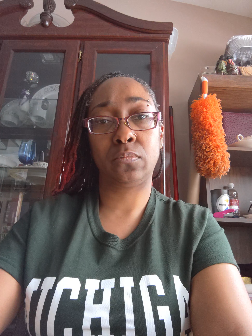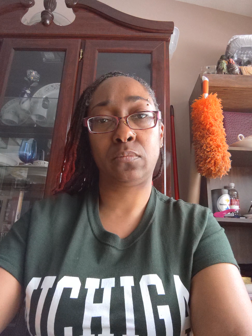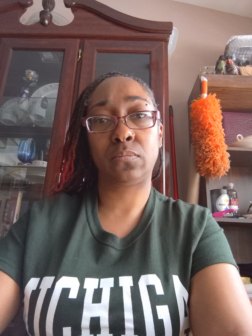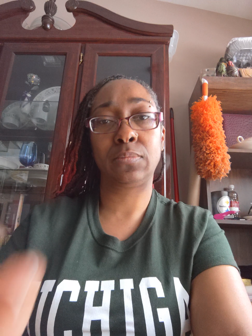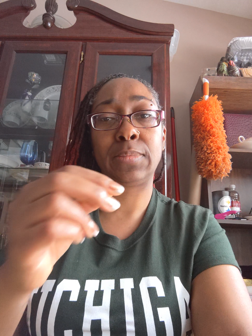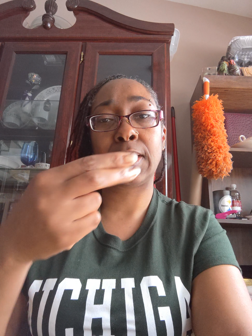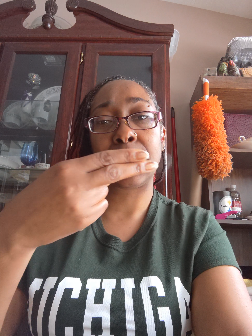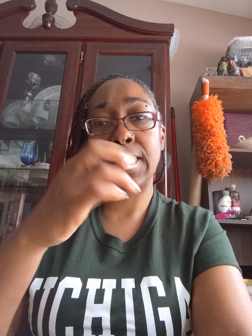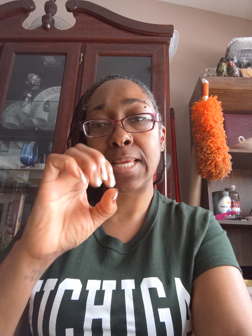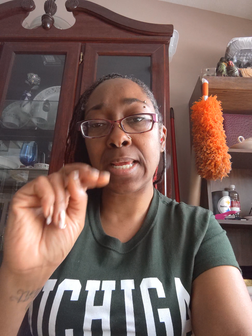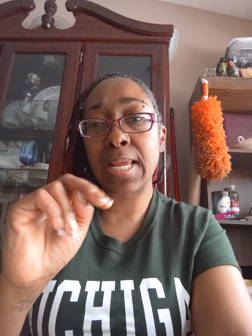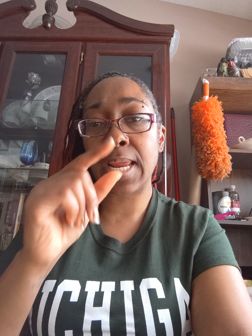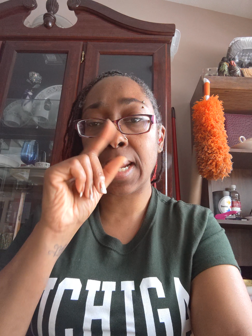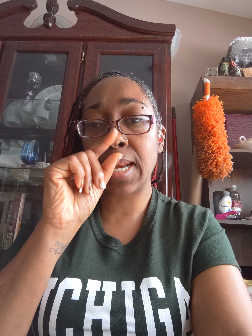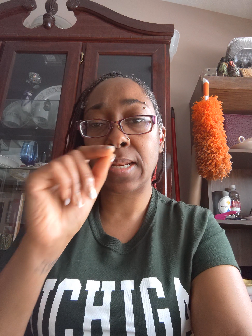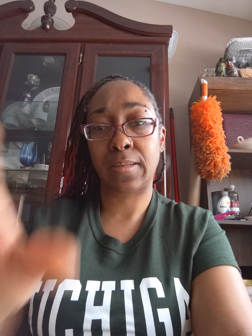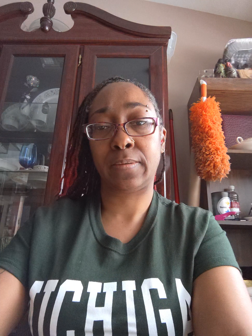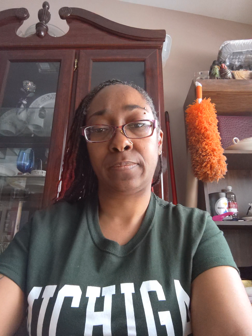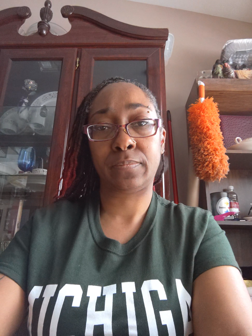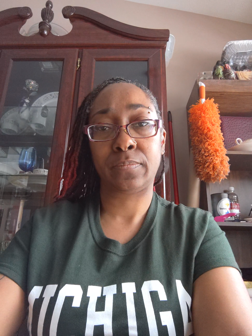hen